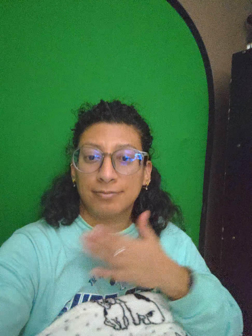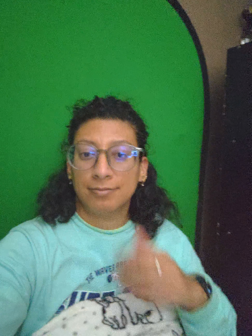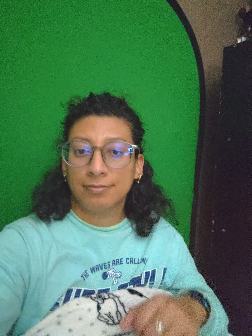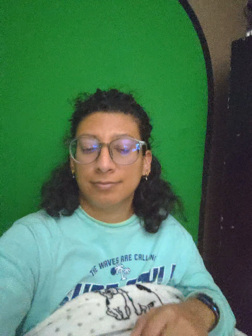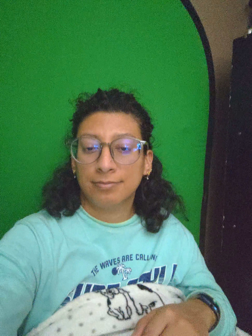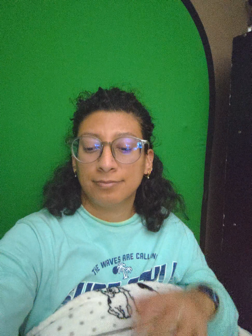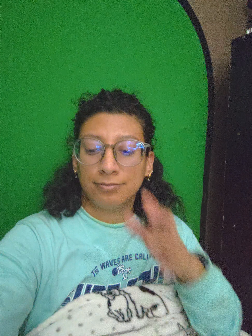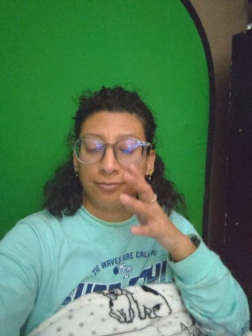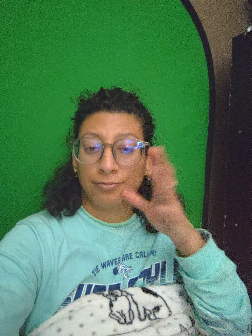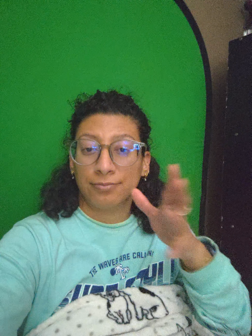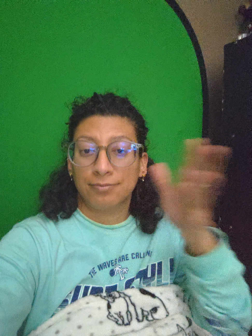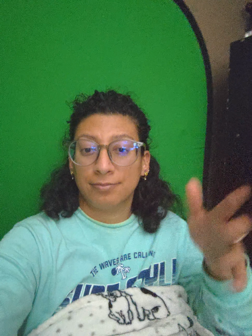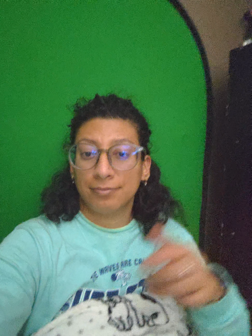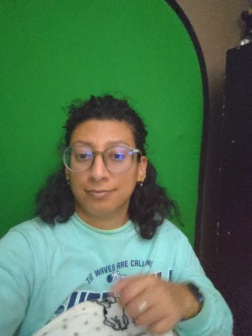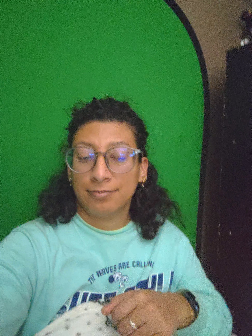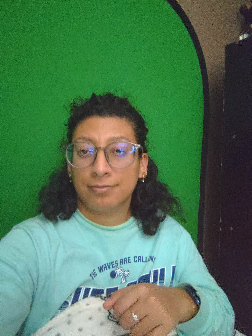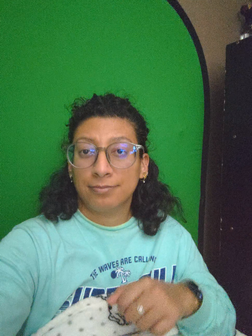grandma